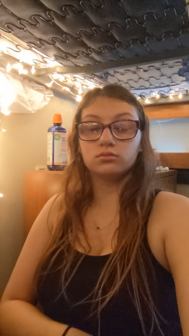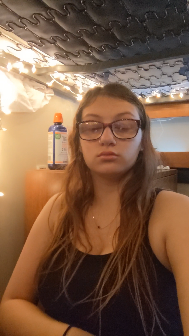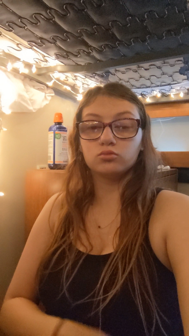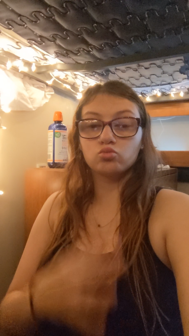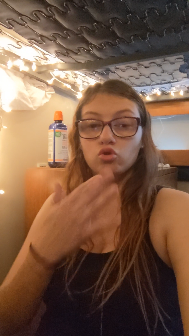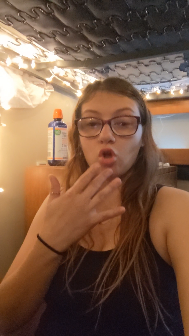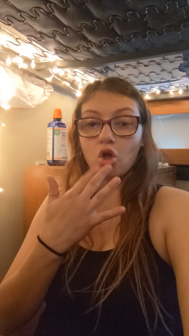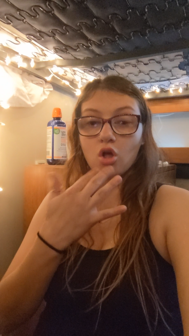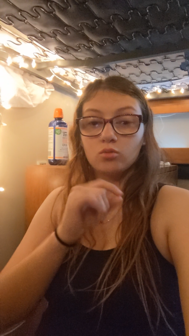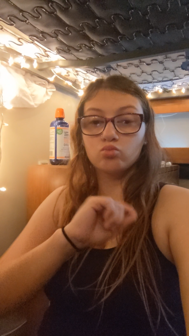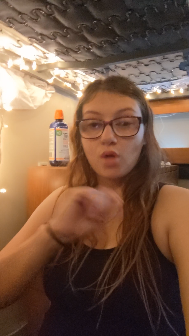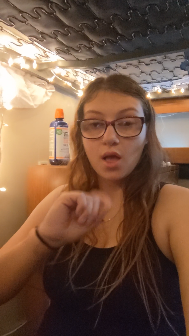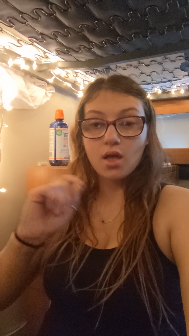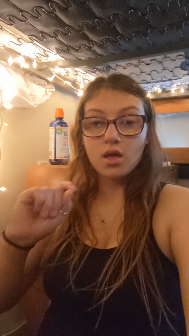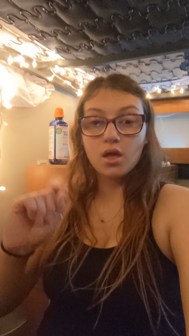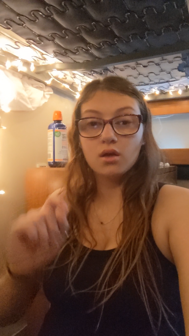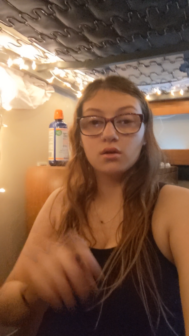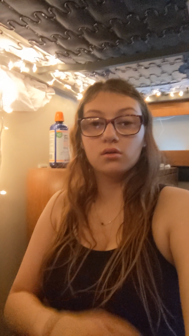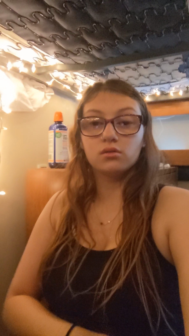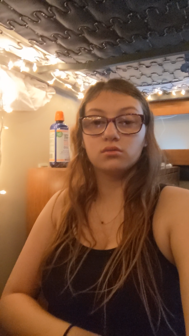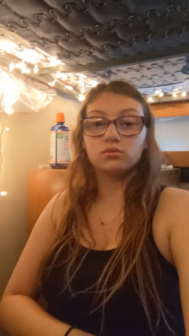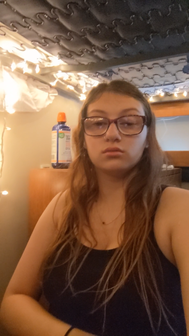crayon